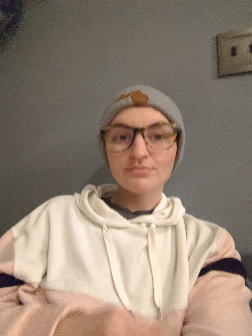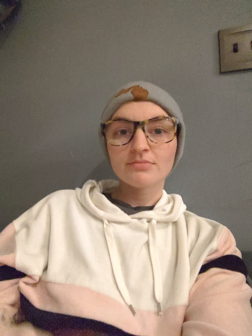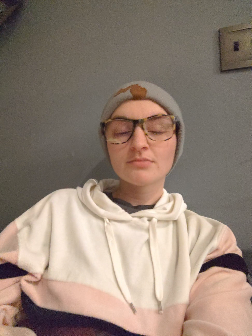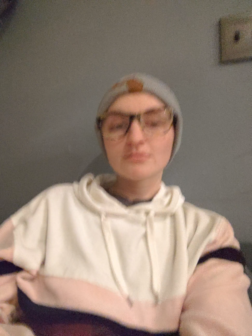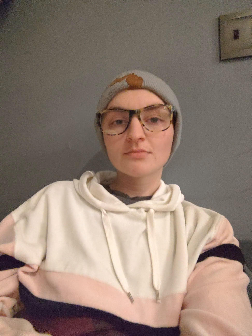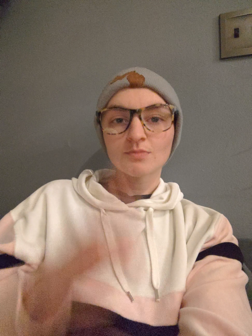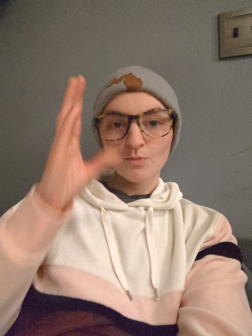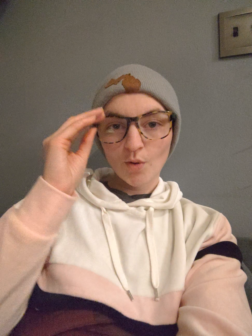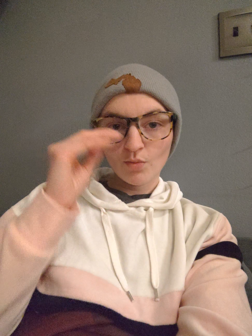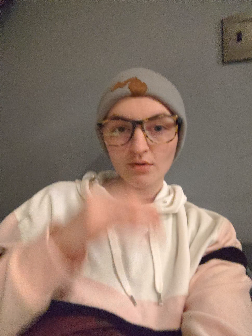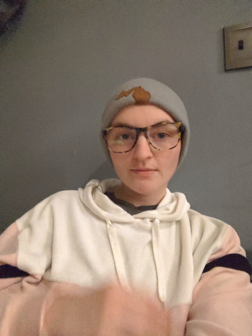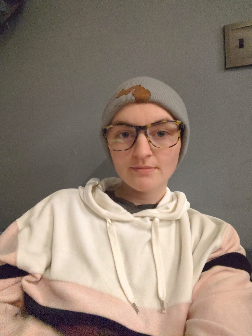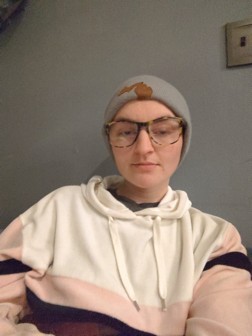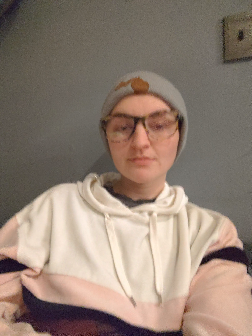boy